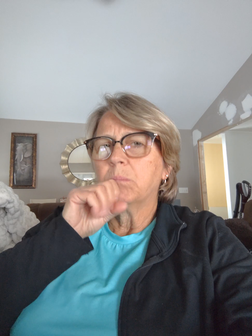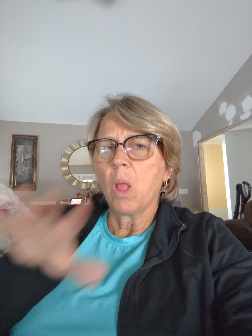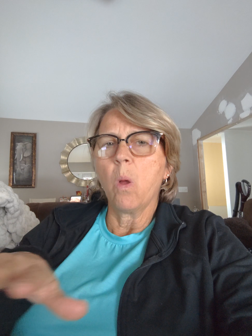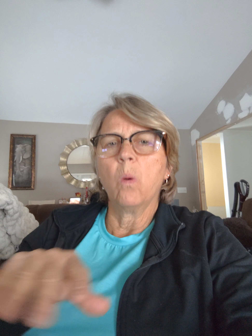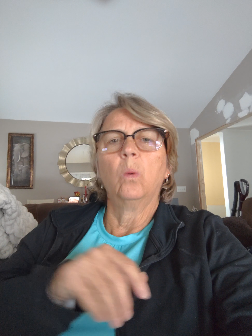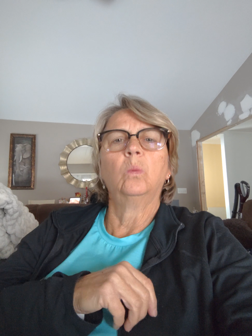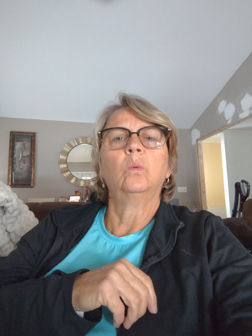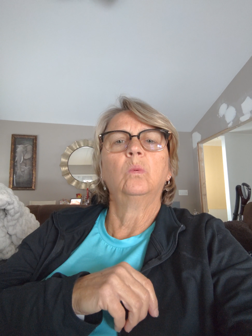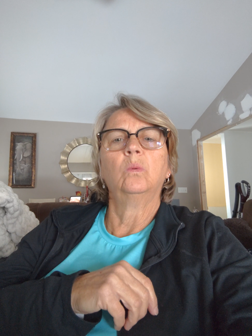blow